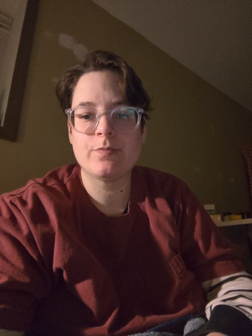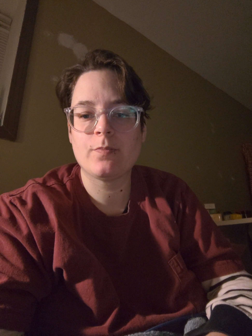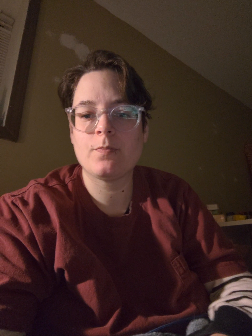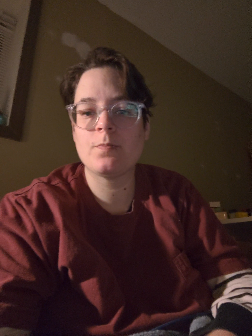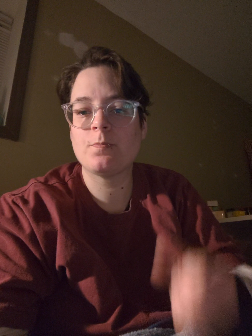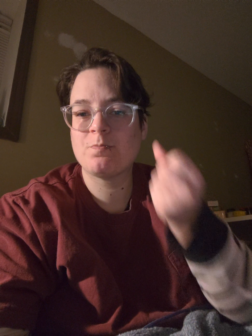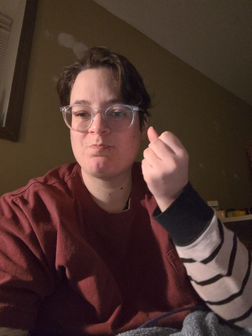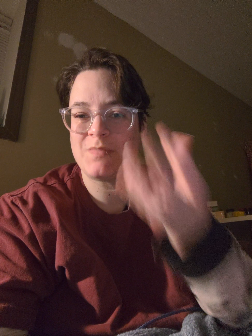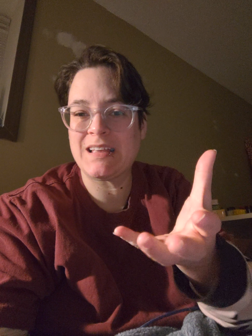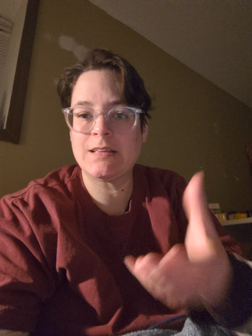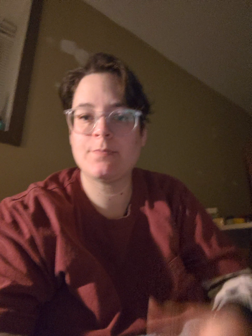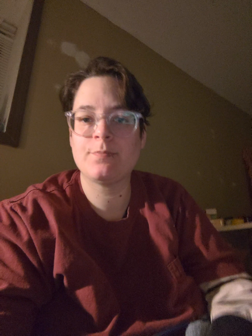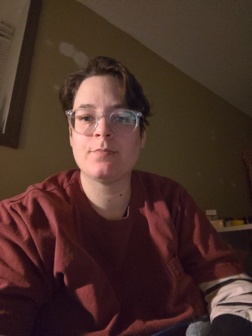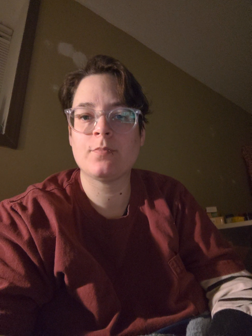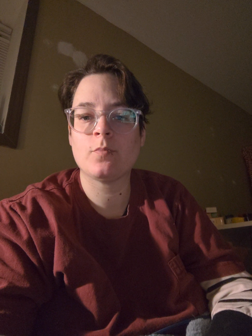many